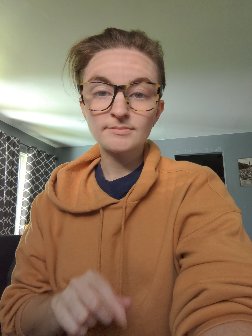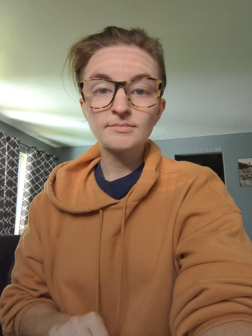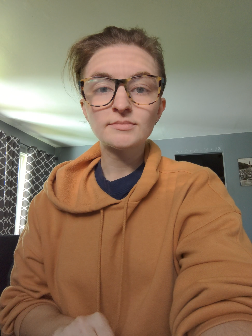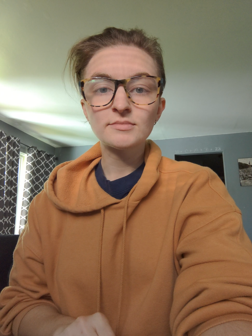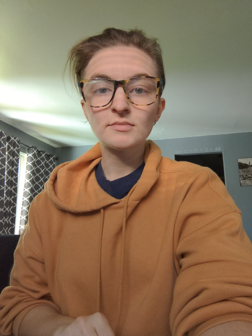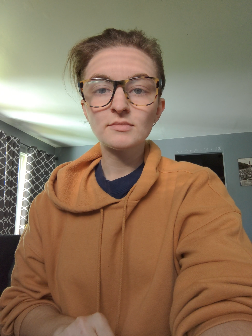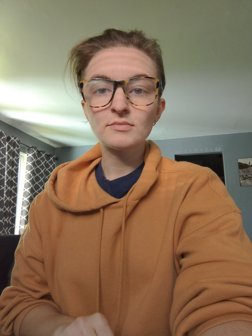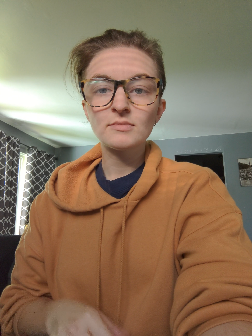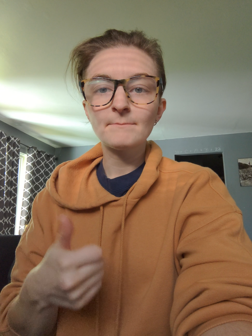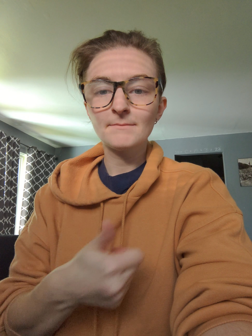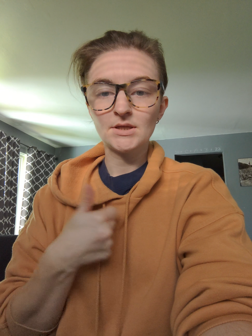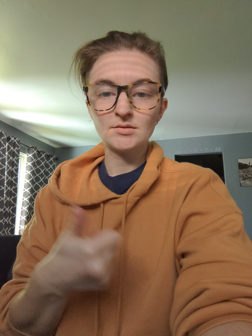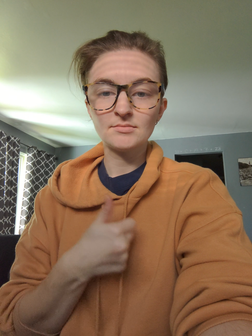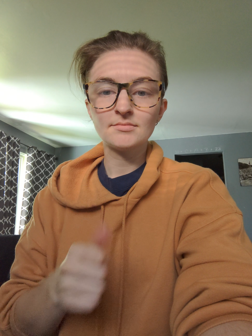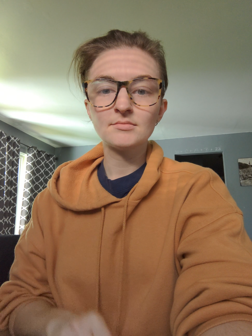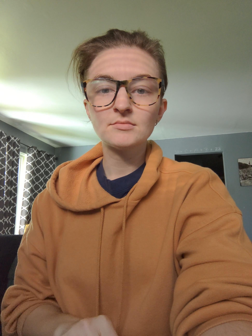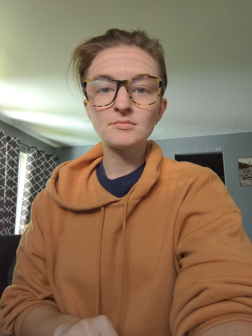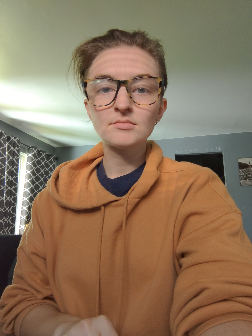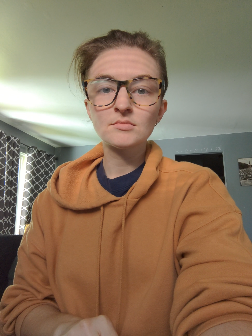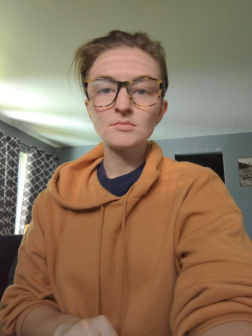basement